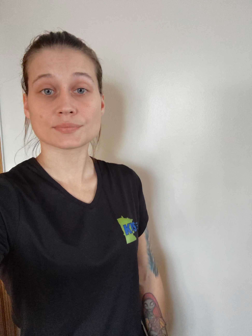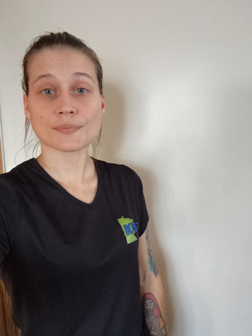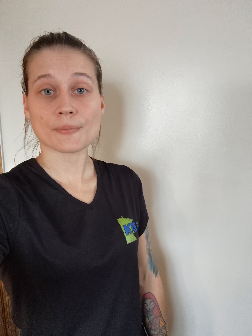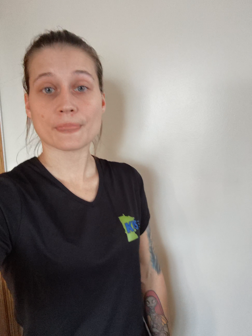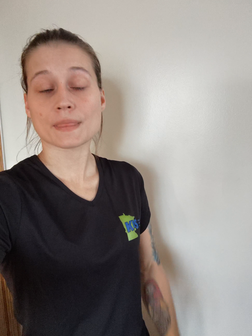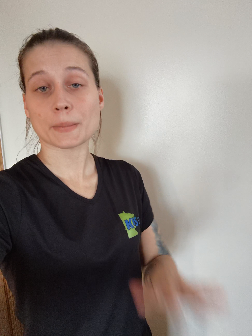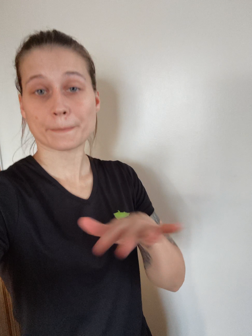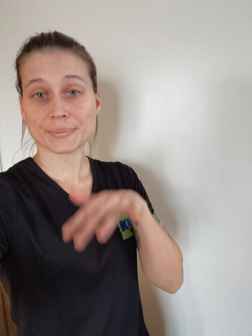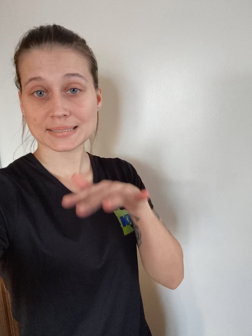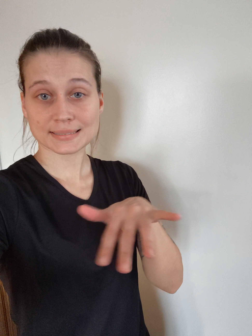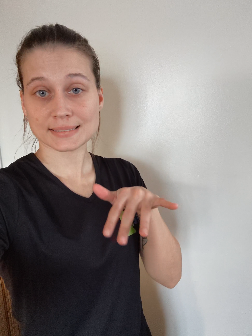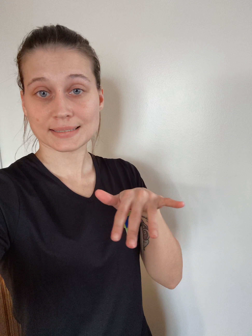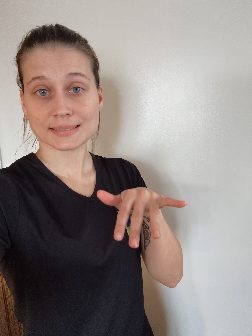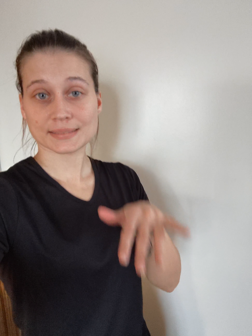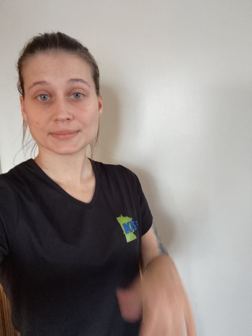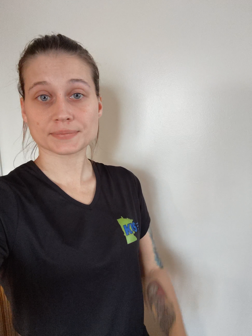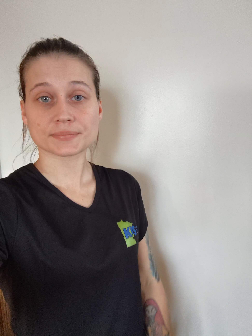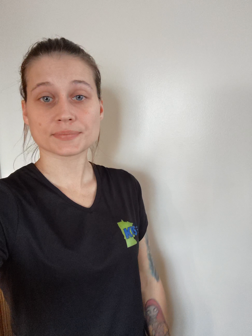mitten